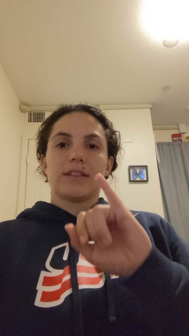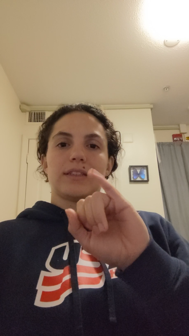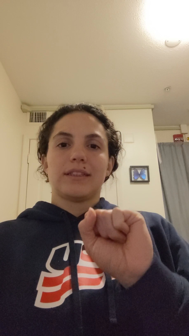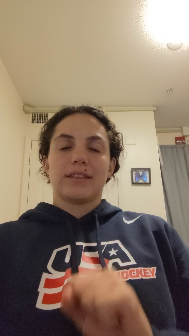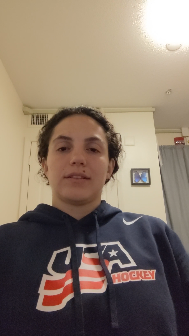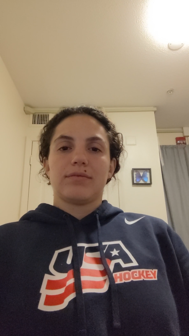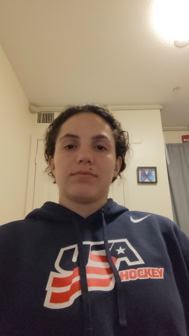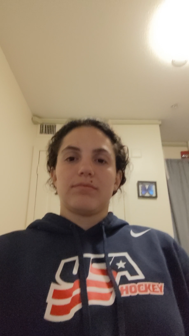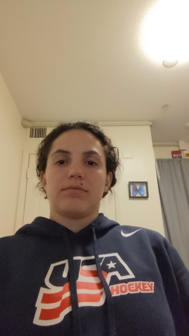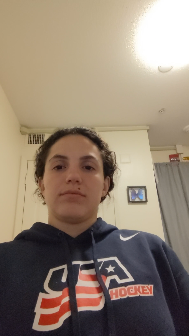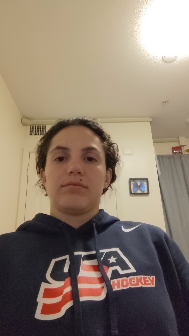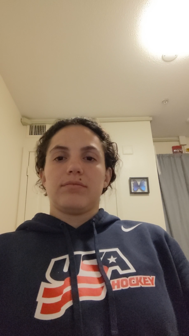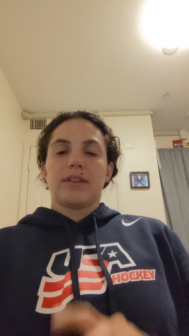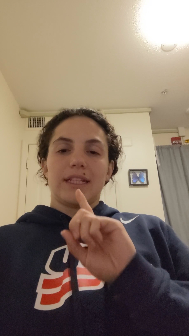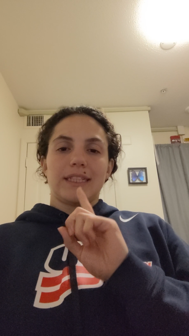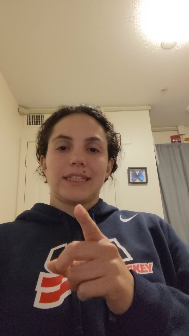is